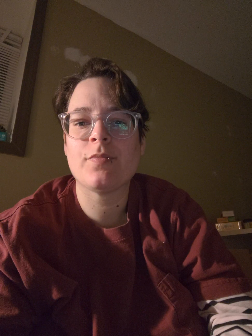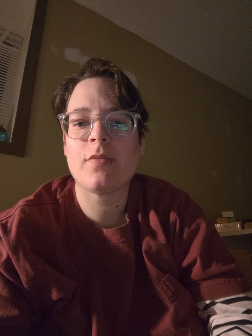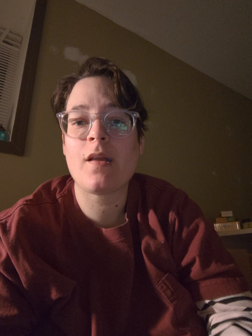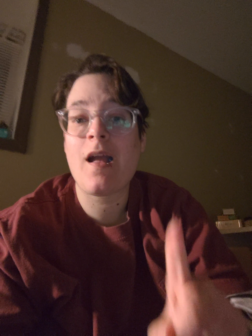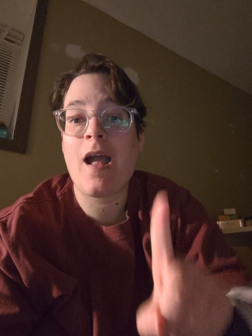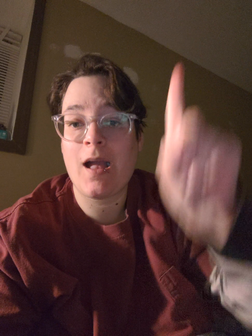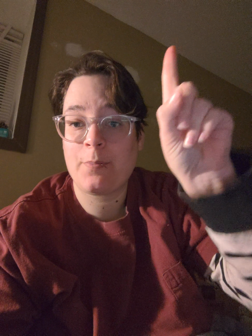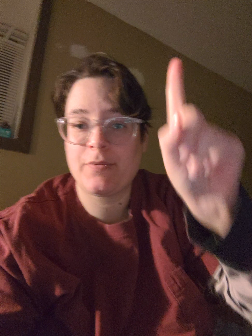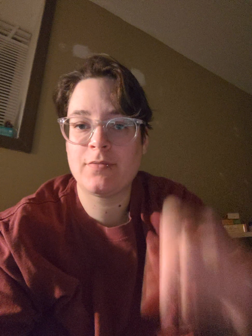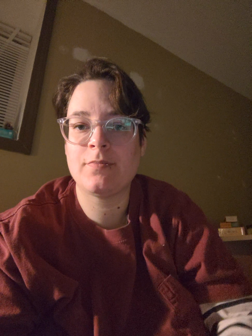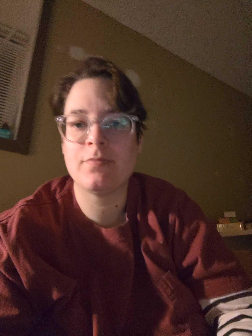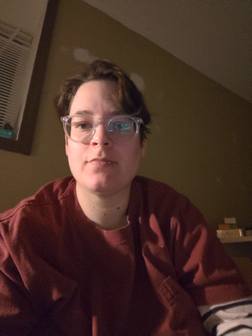up